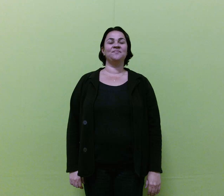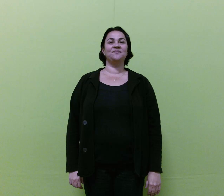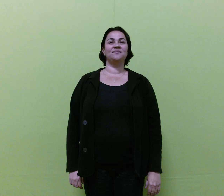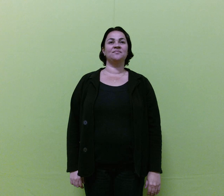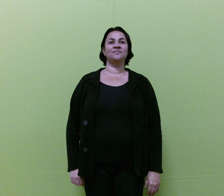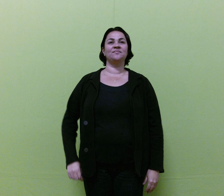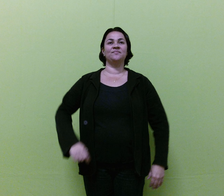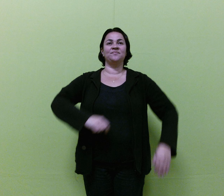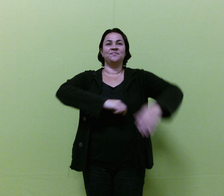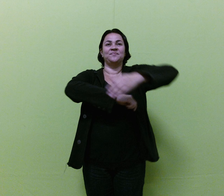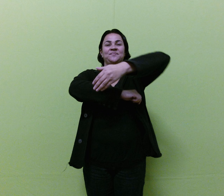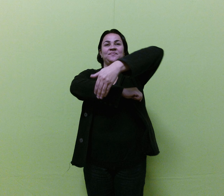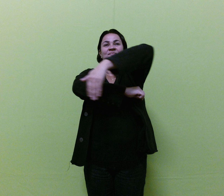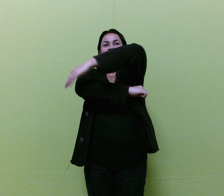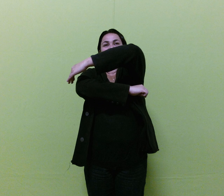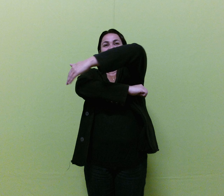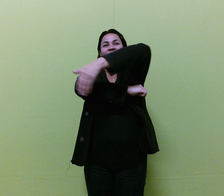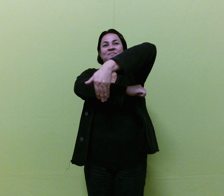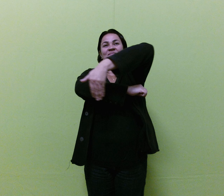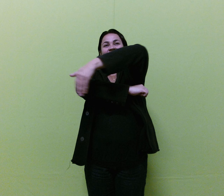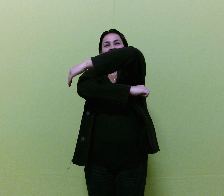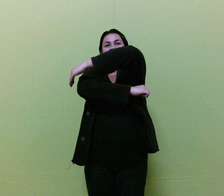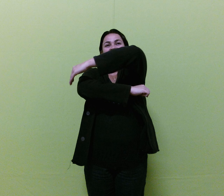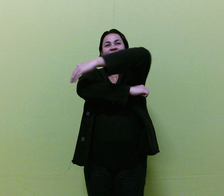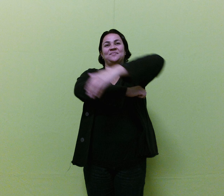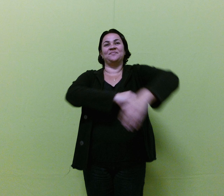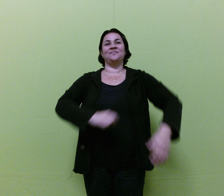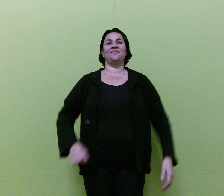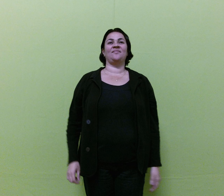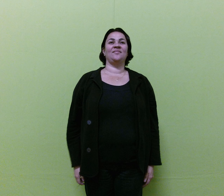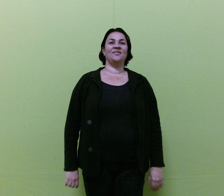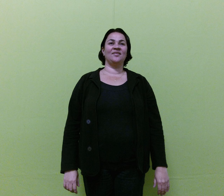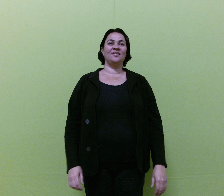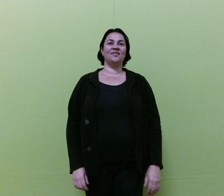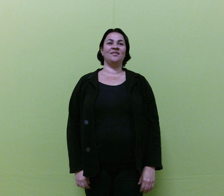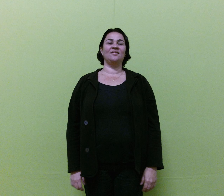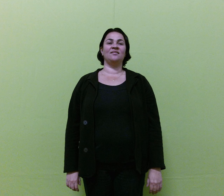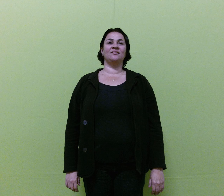esquina